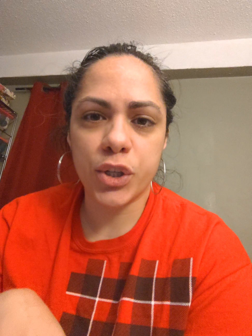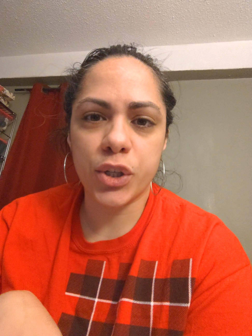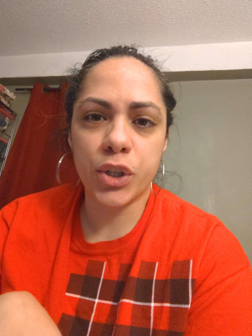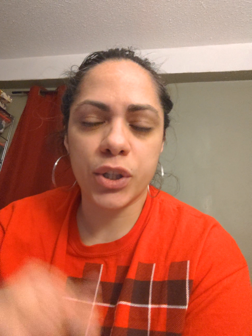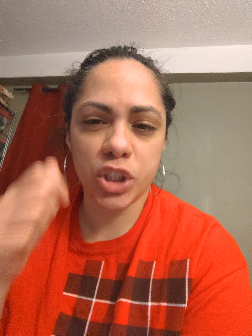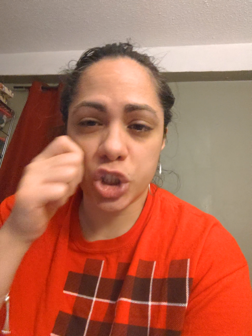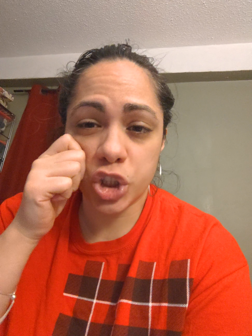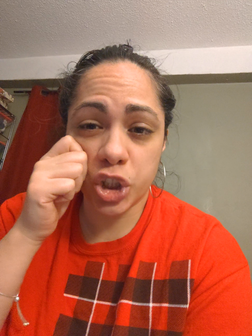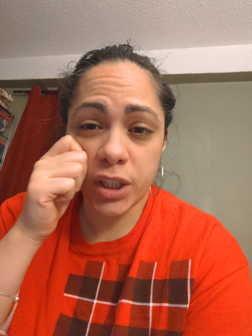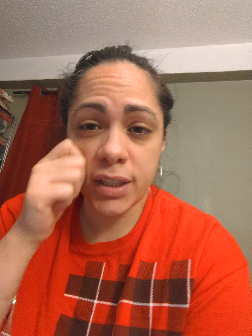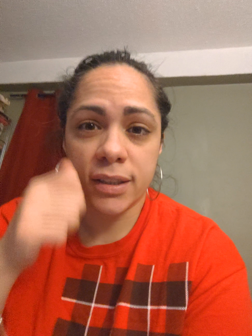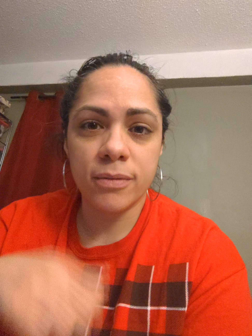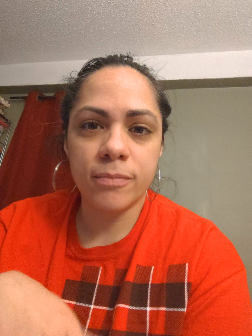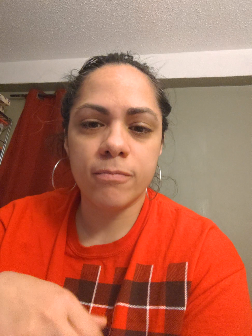cheek